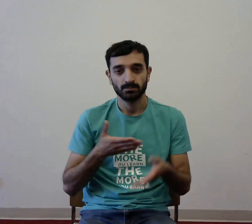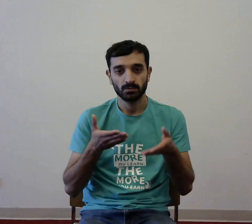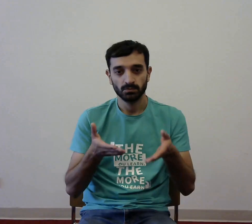burda